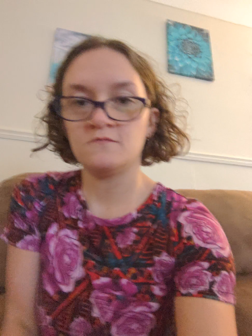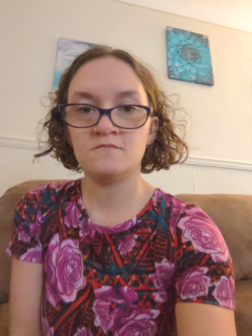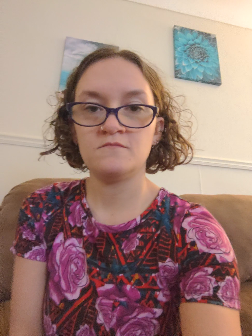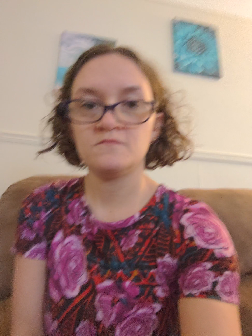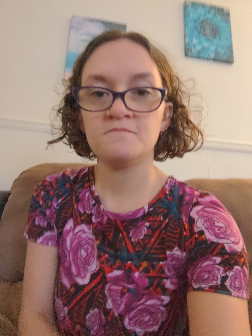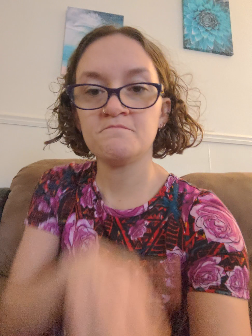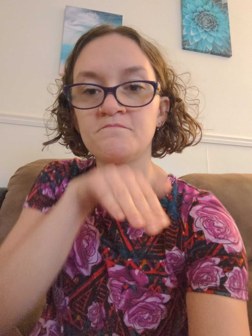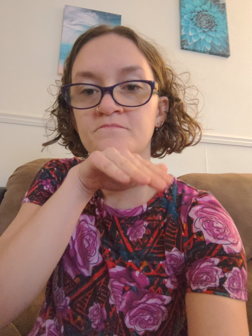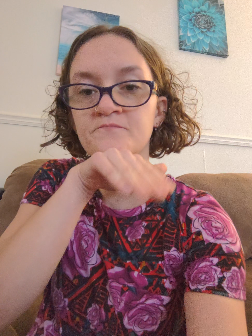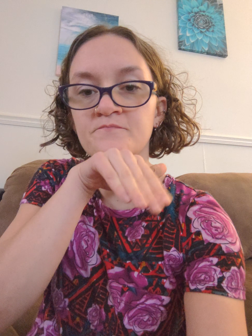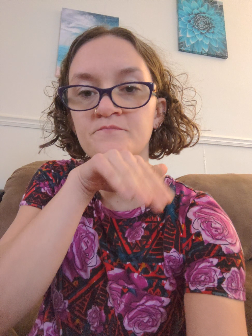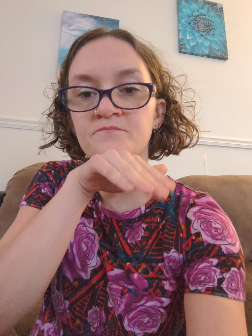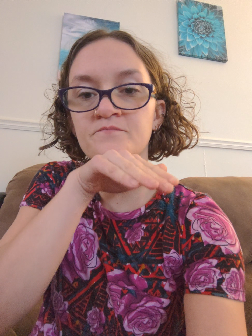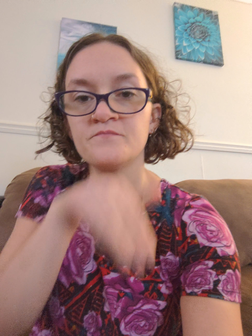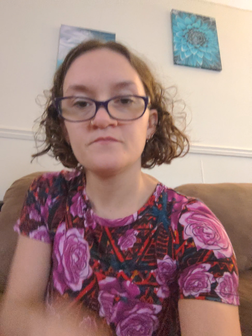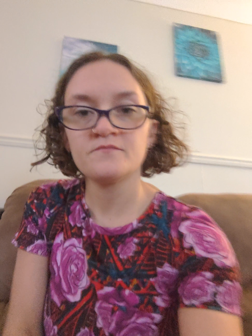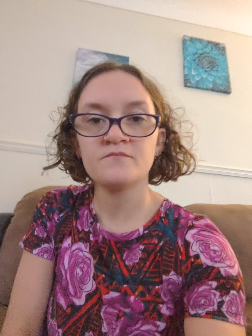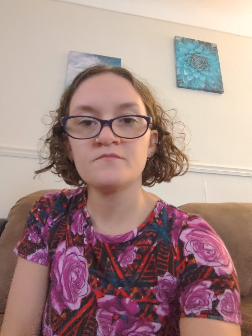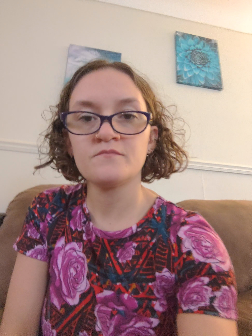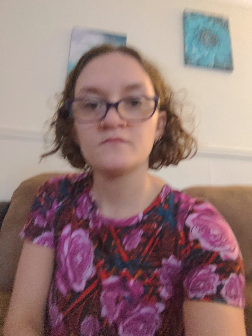pig